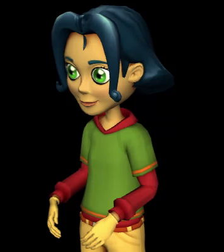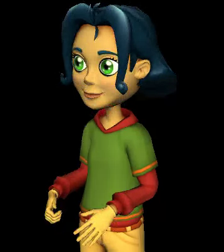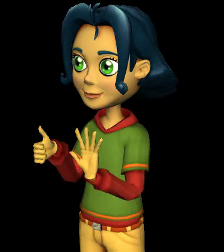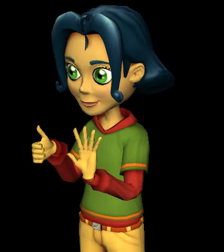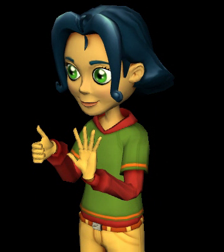6